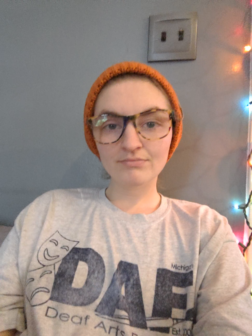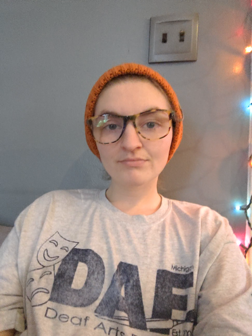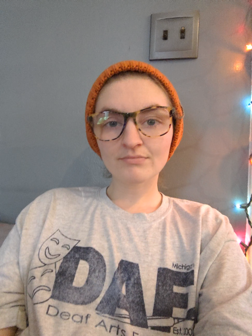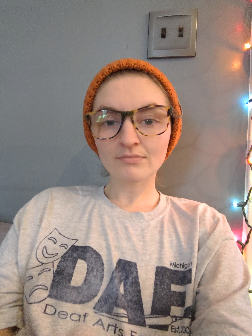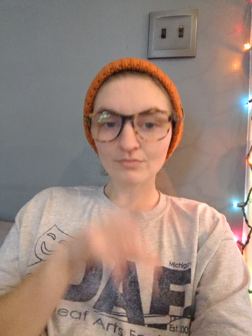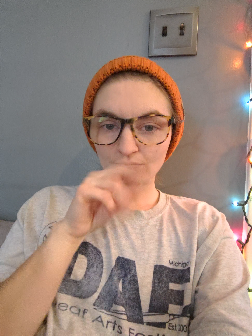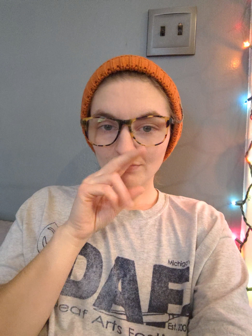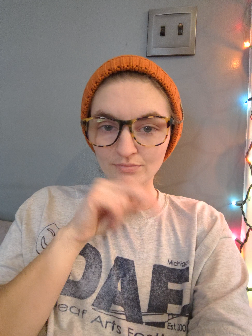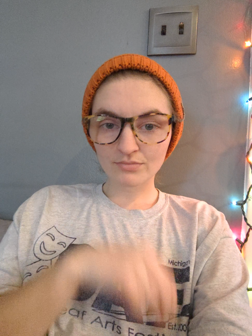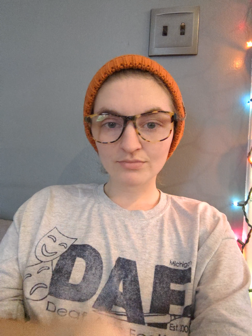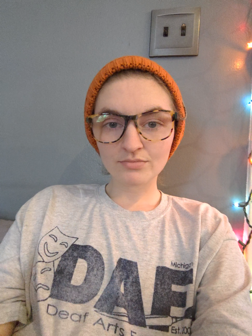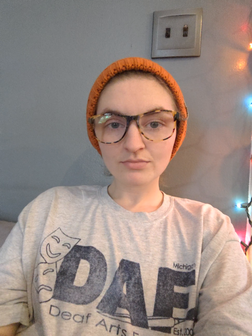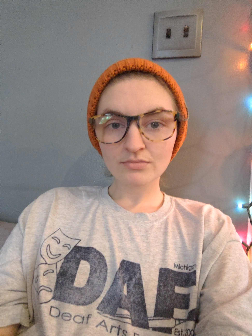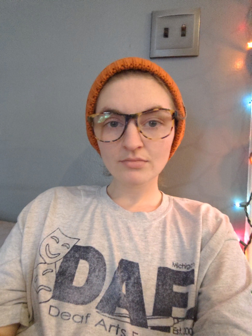duck